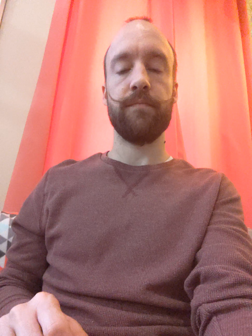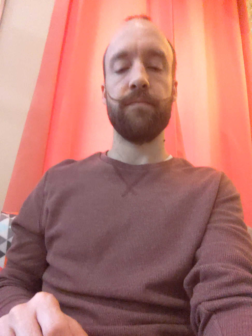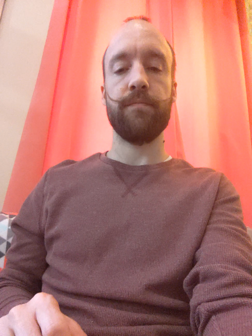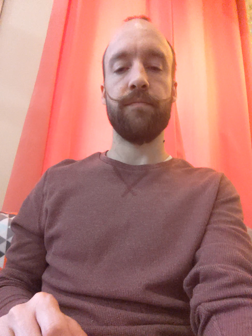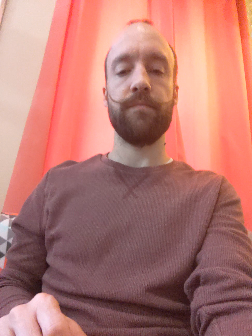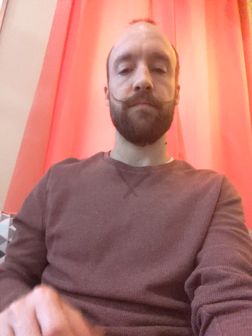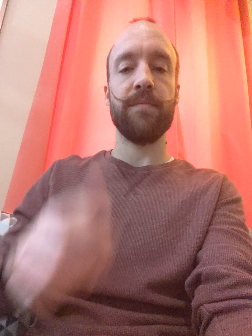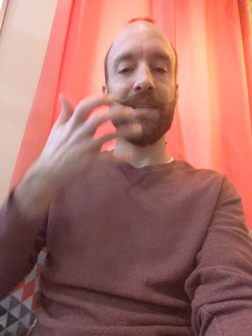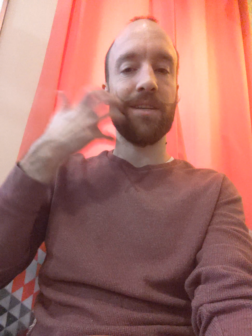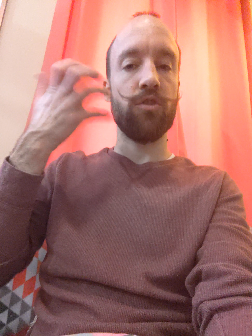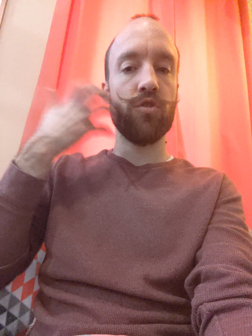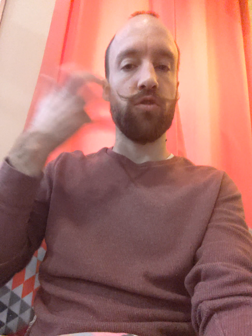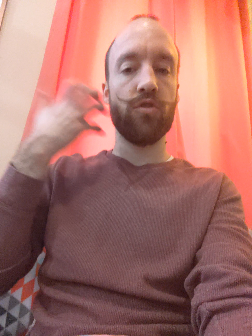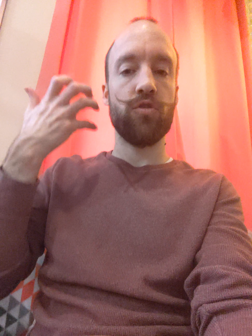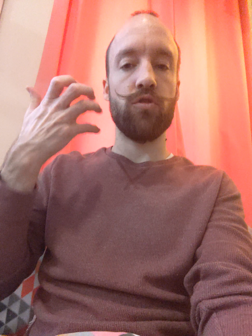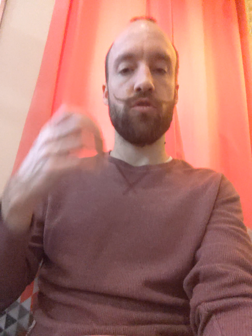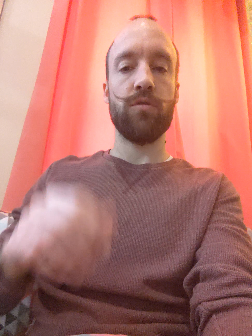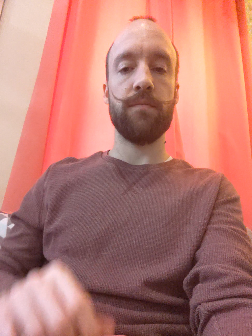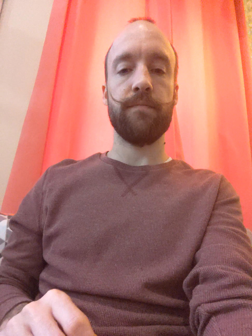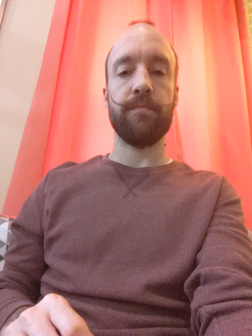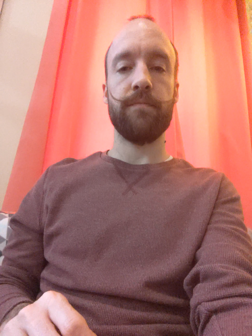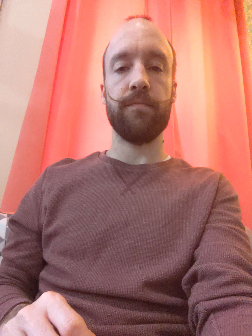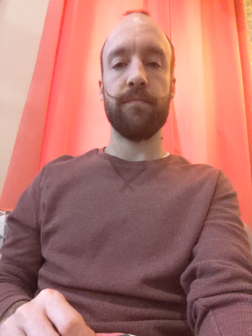tiger